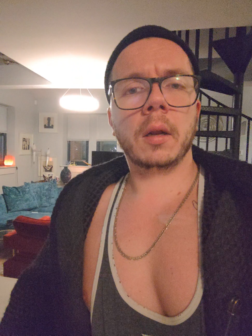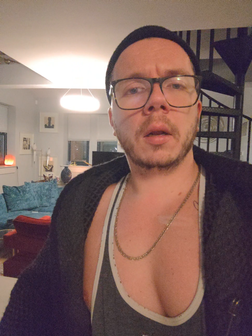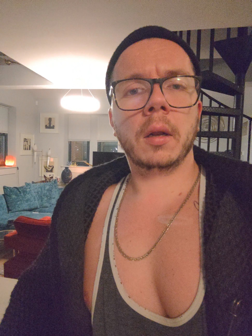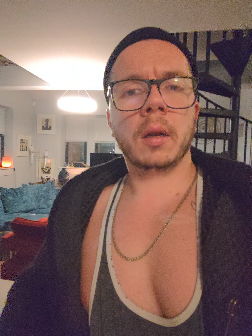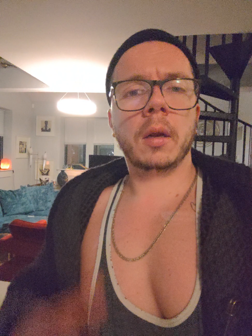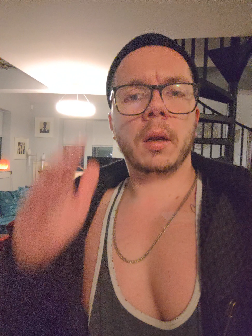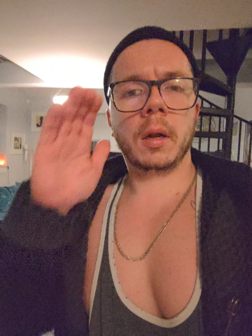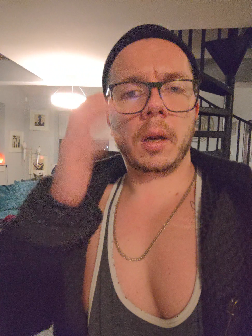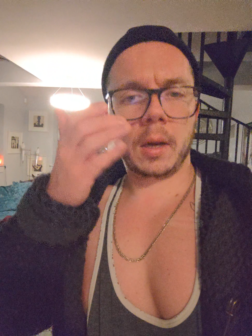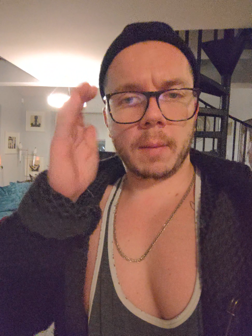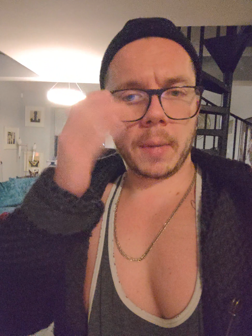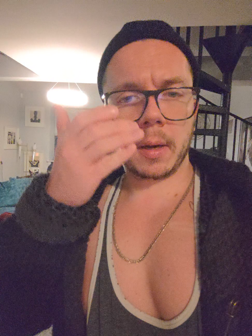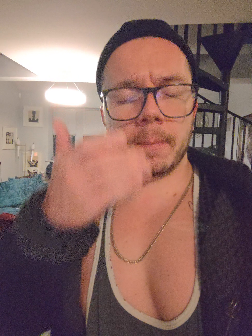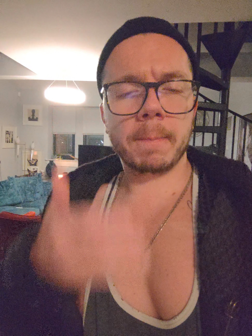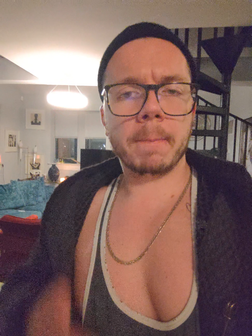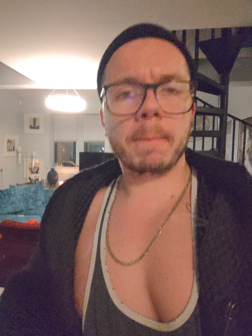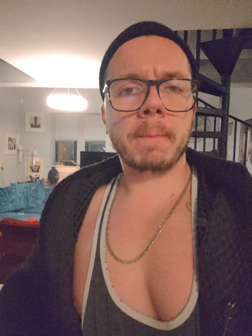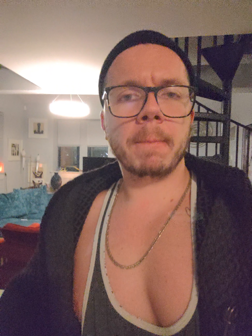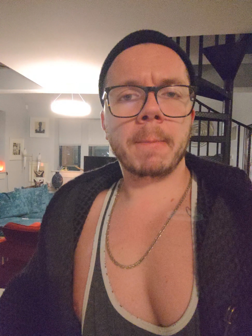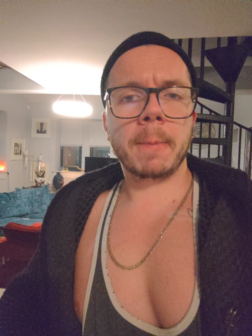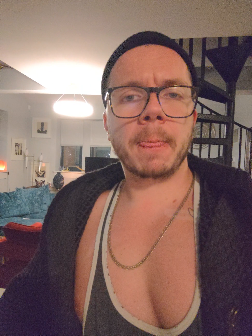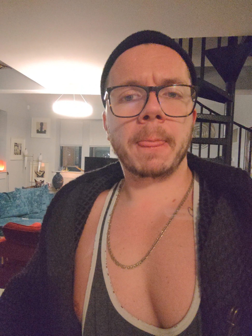sleepy